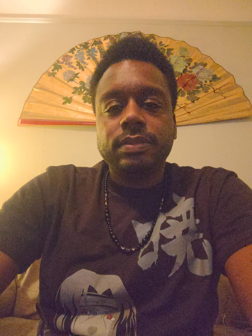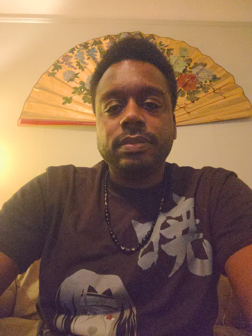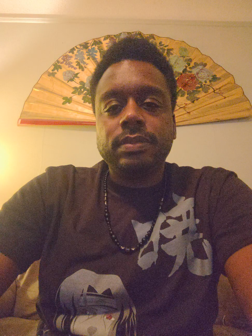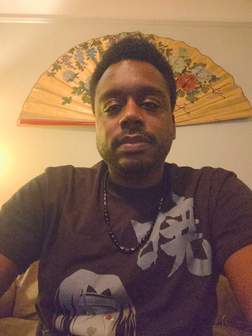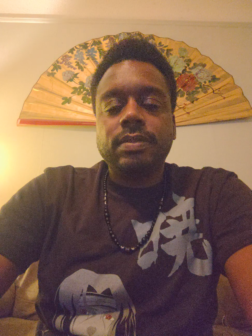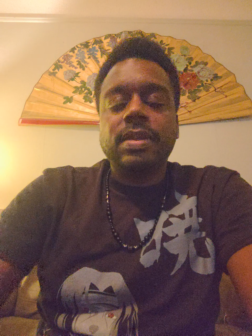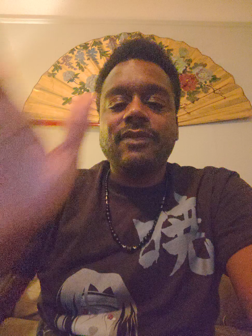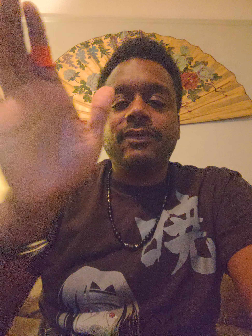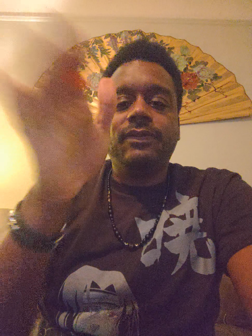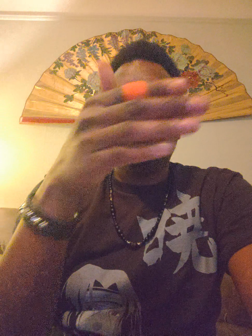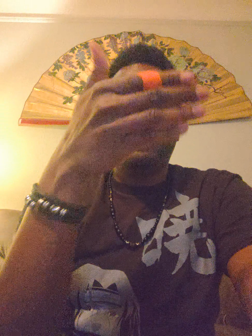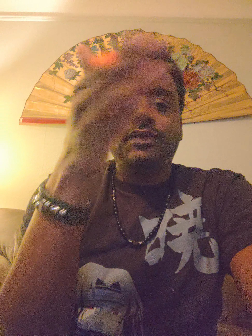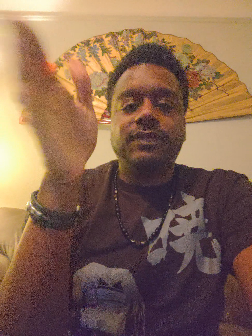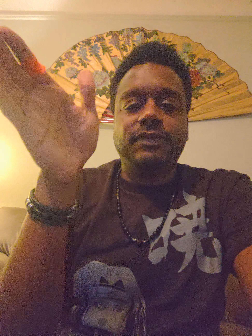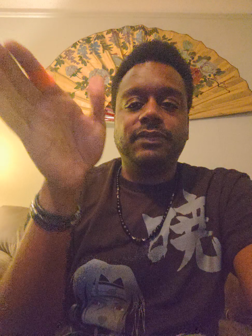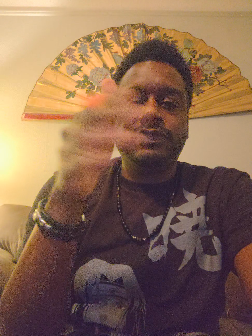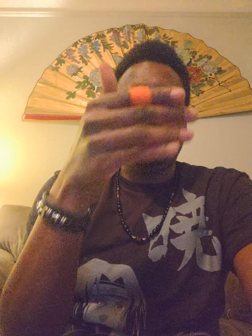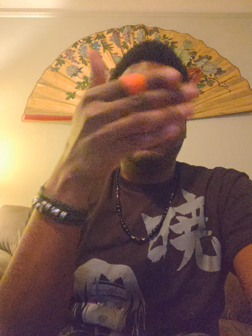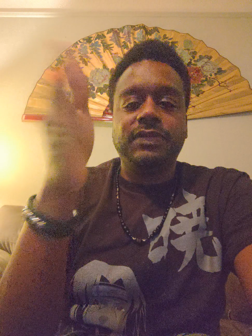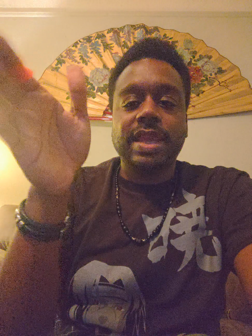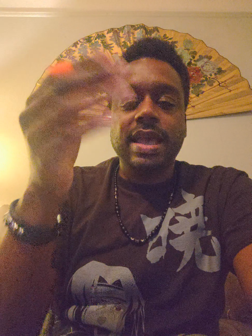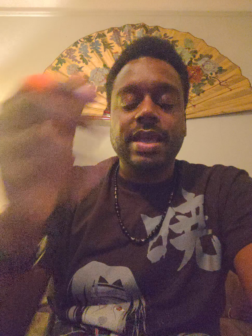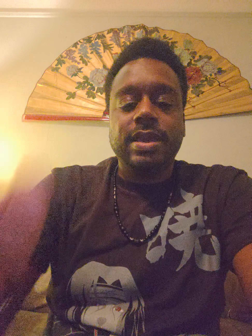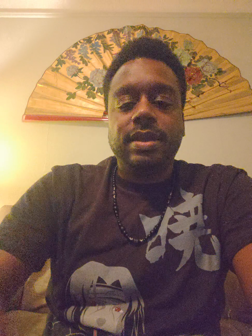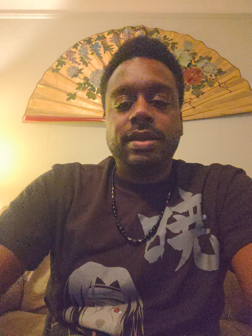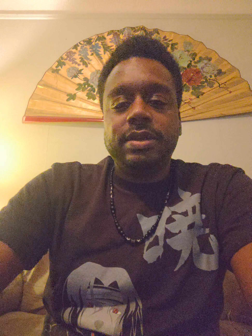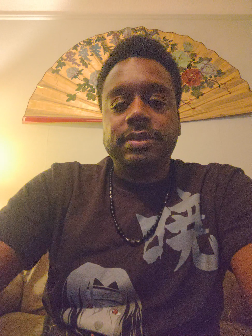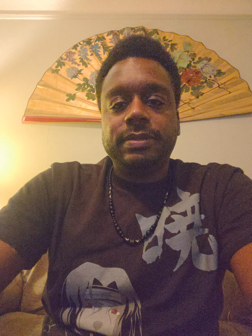flag